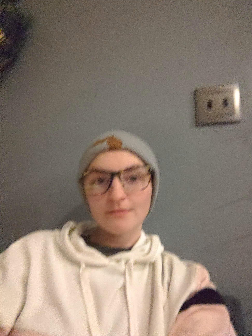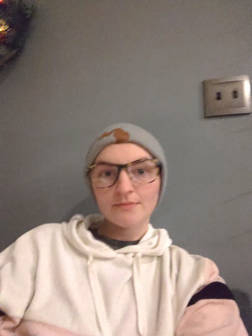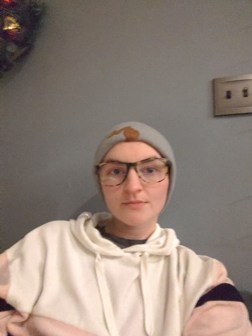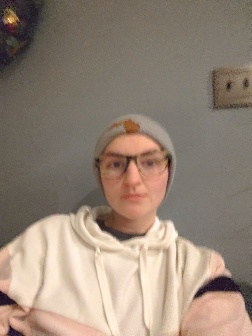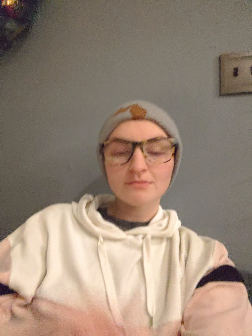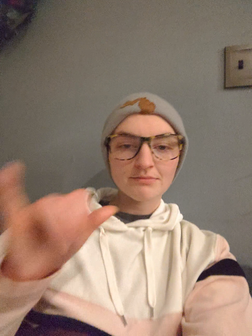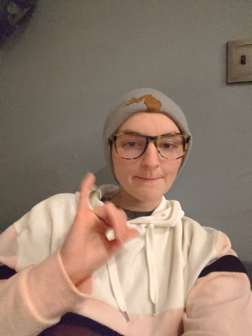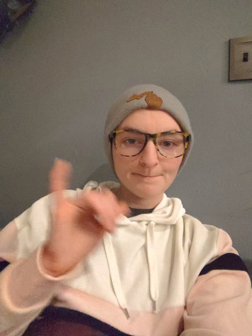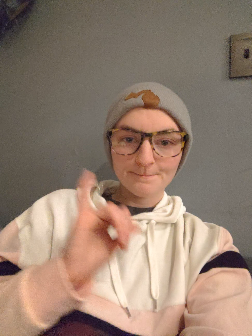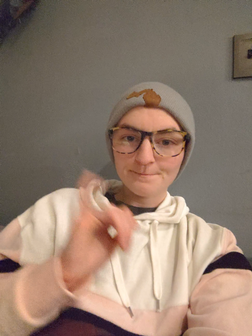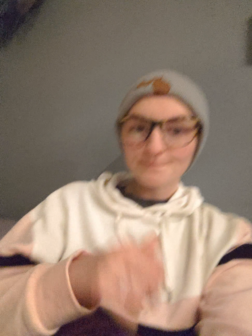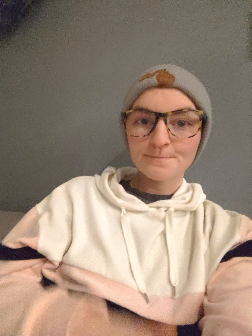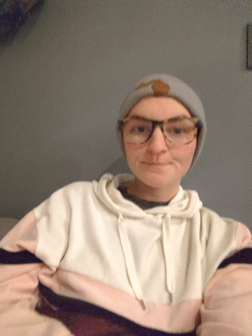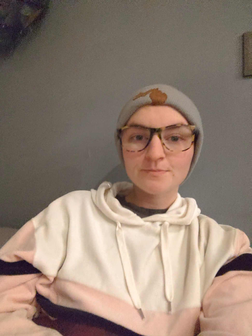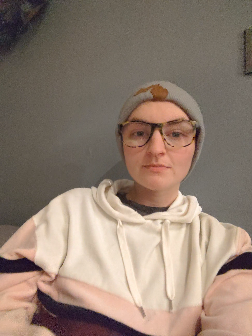same